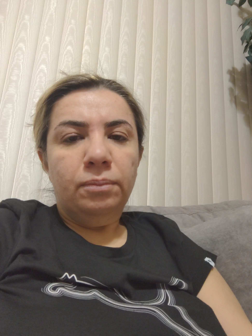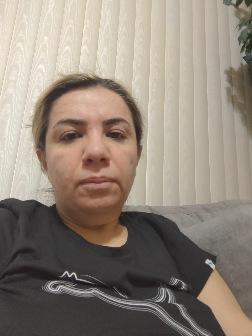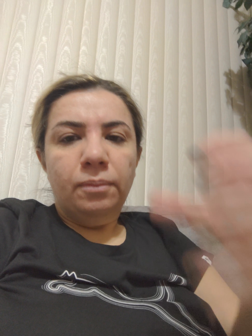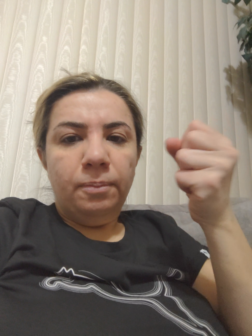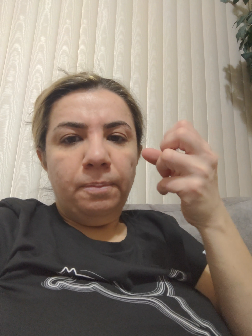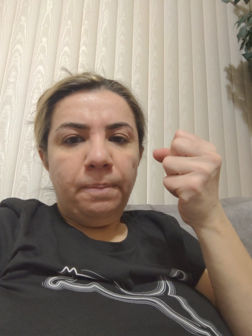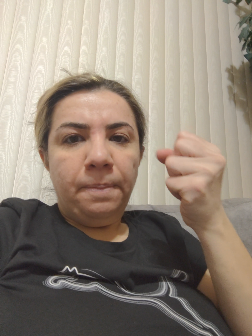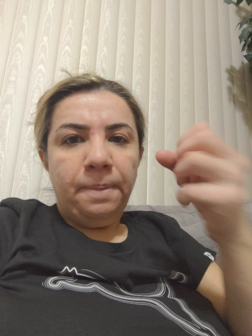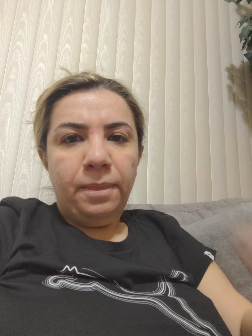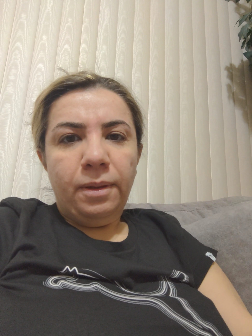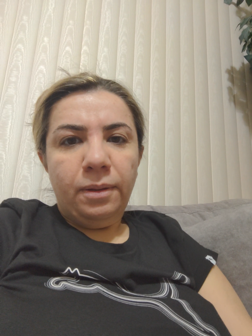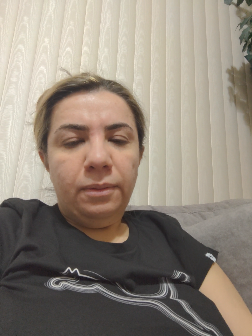milk